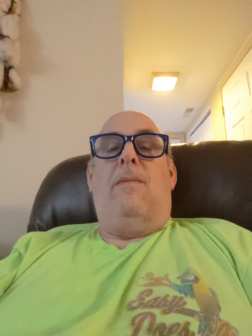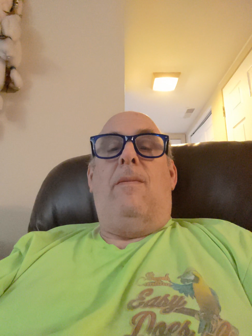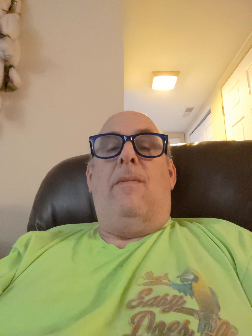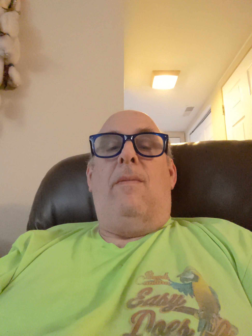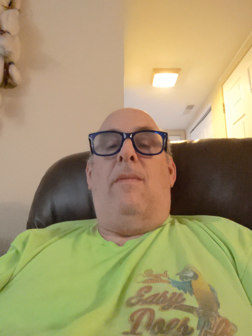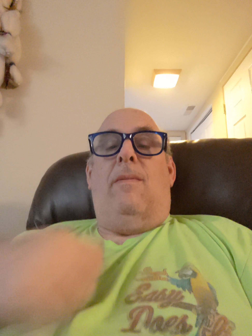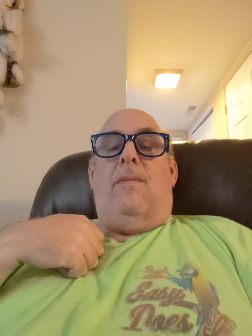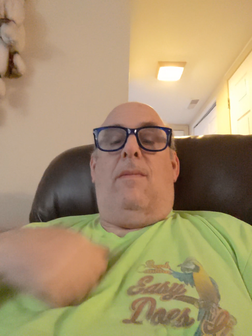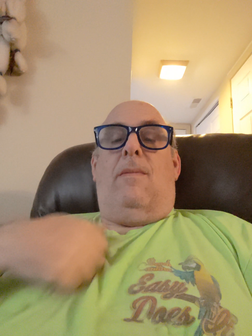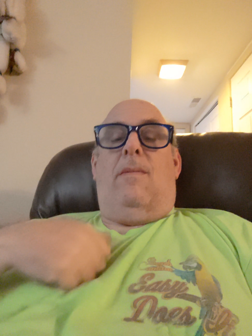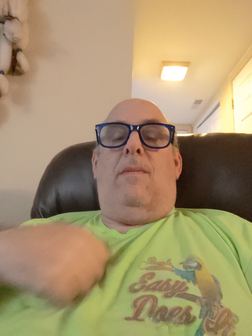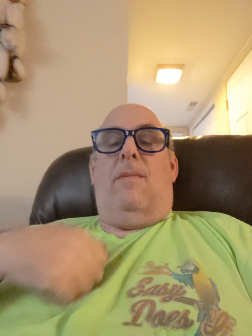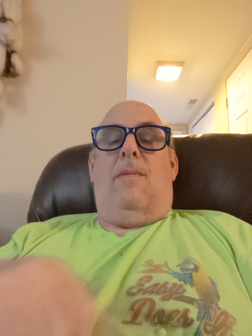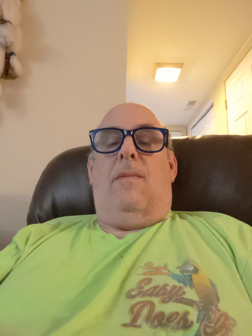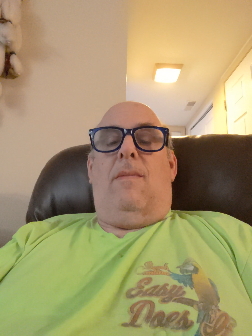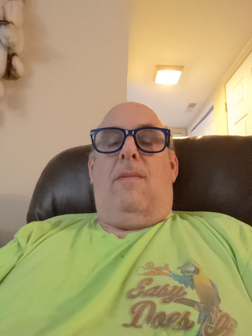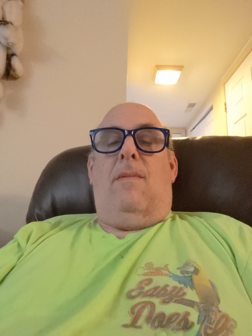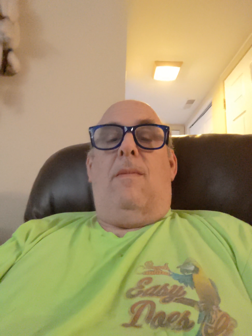bath